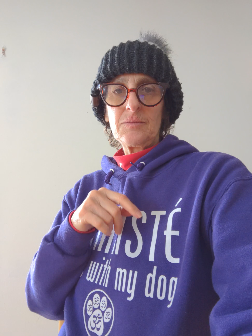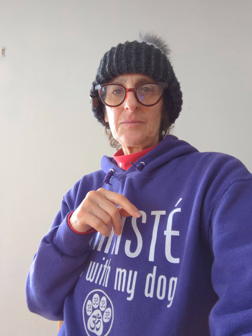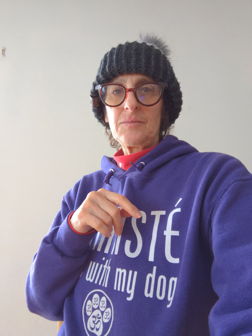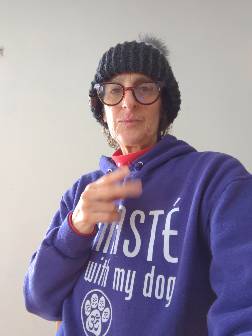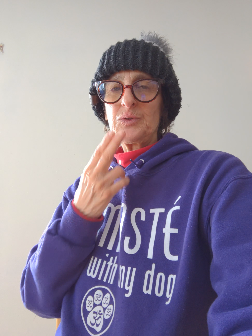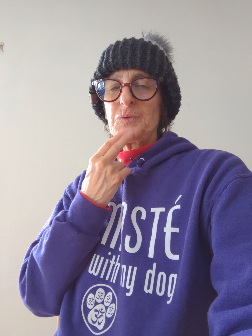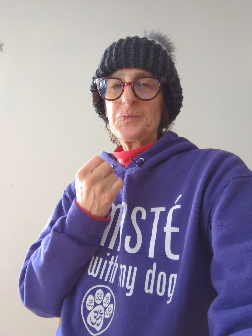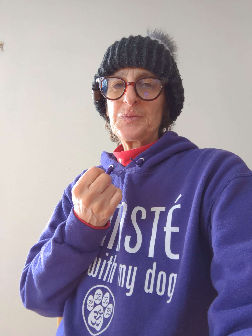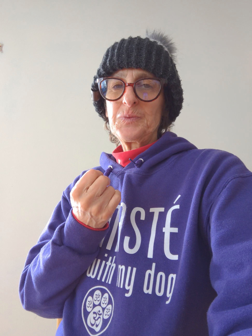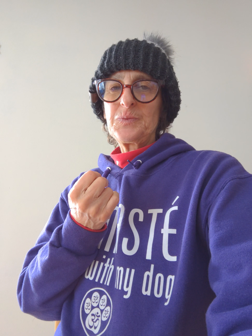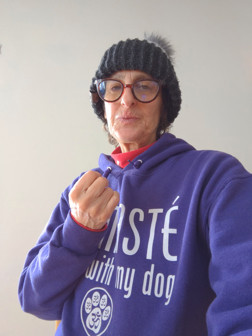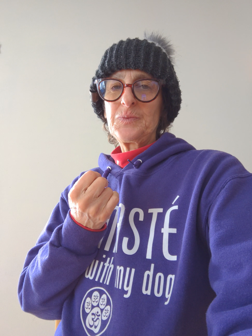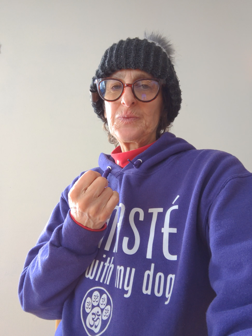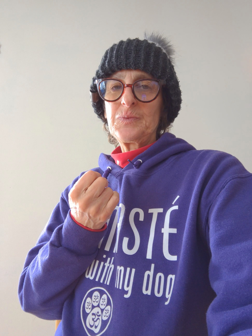cute